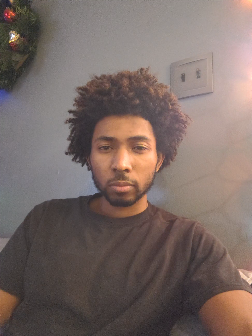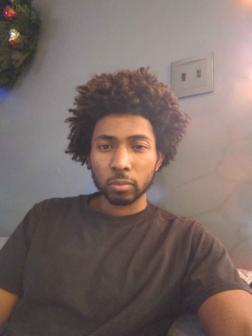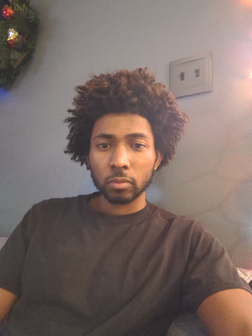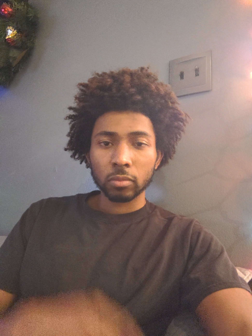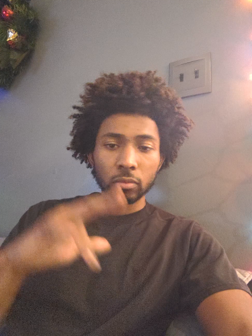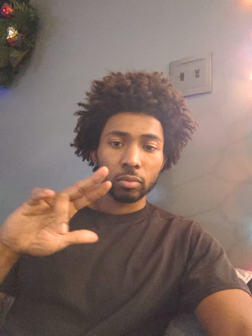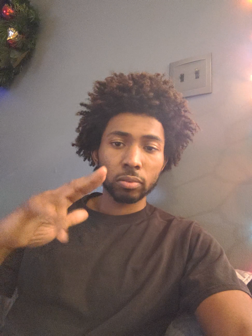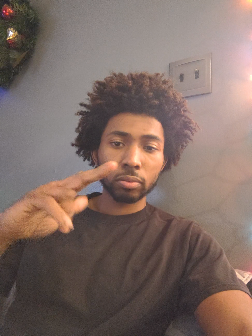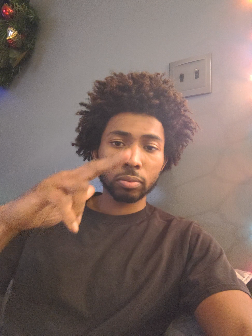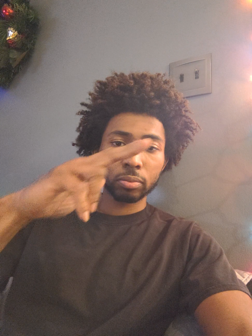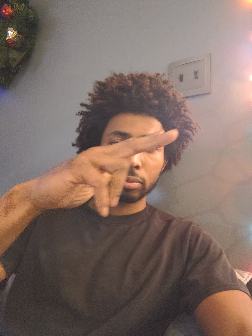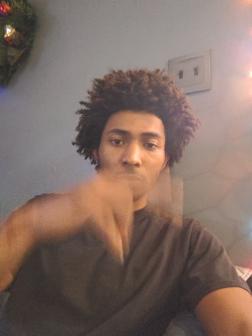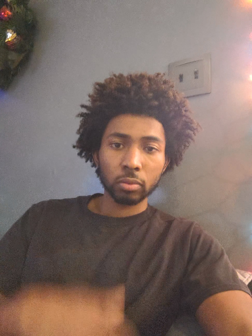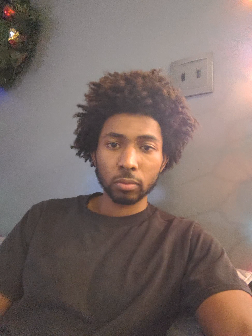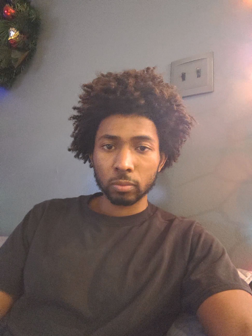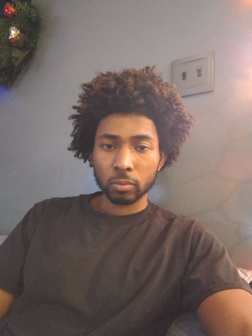helicopter